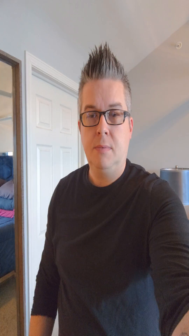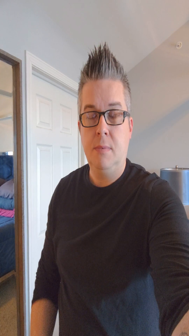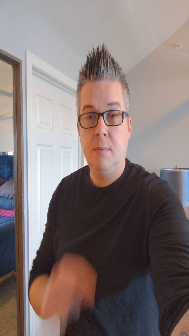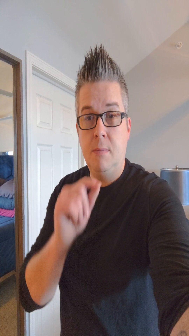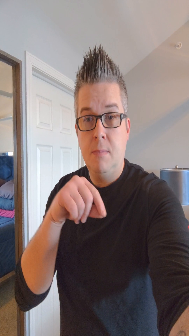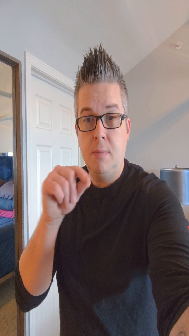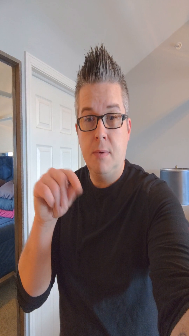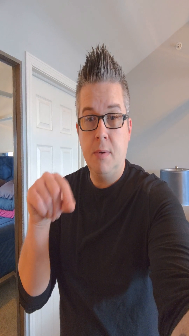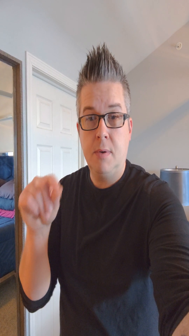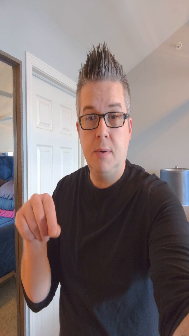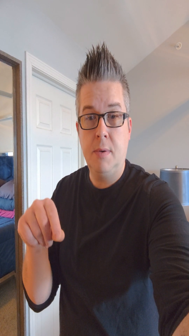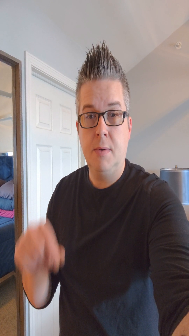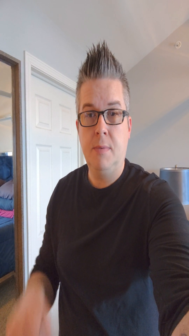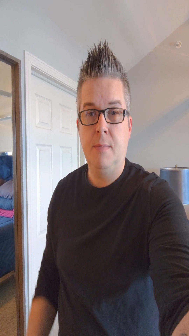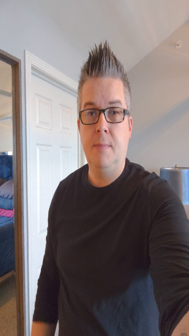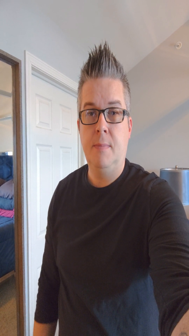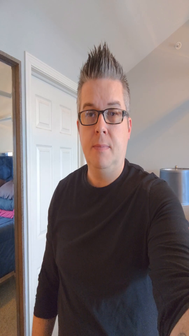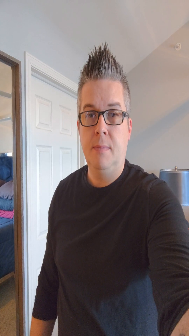pen